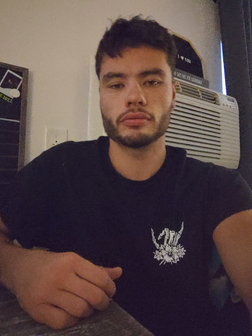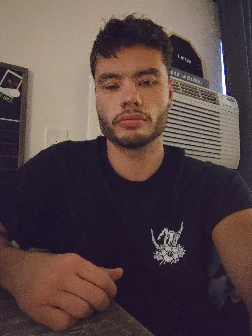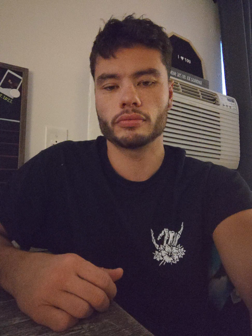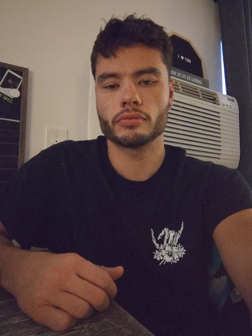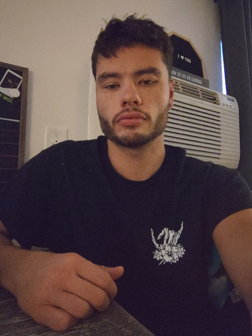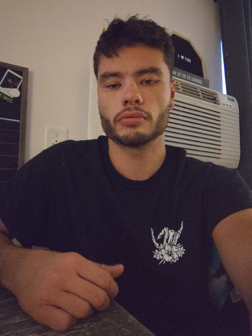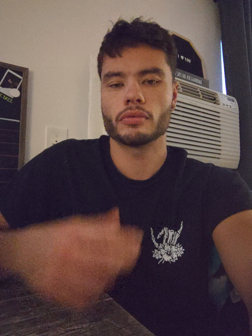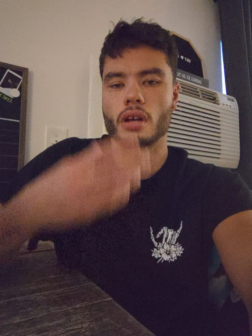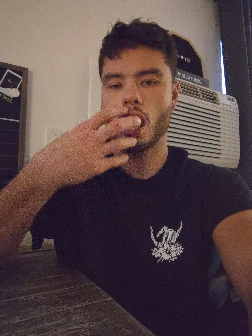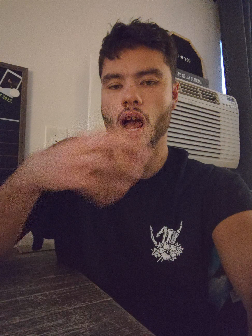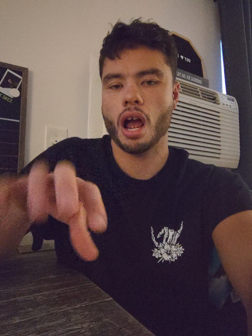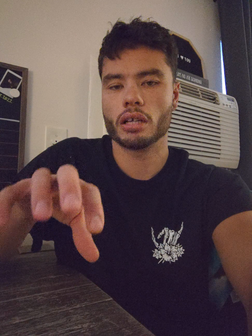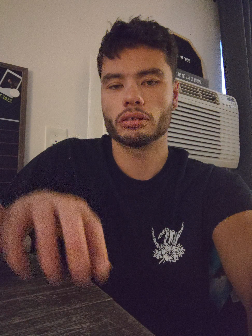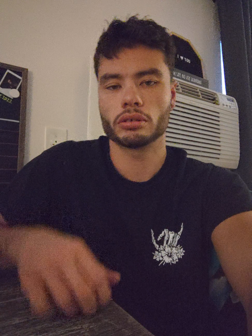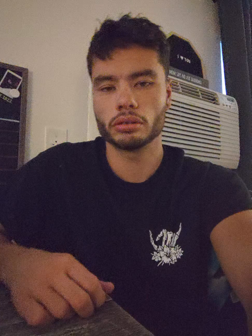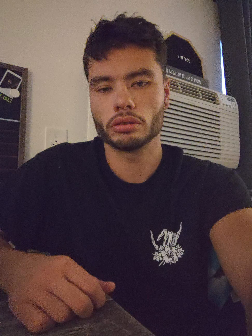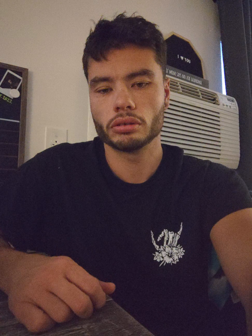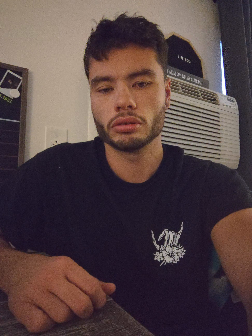hot